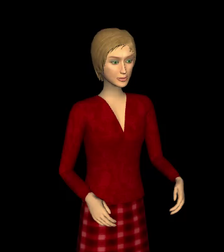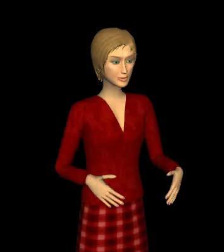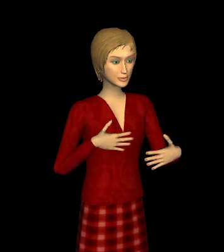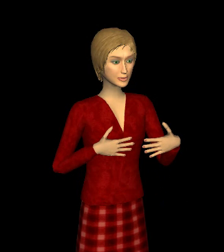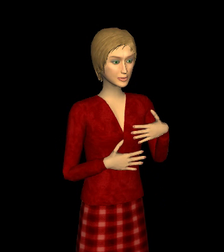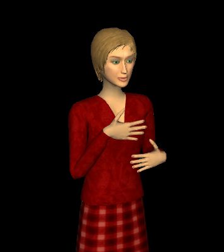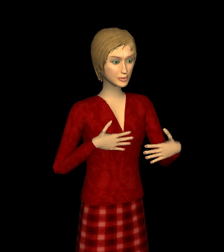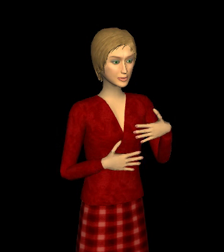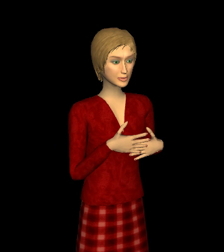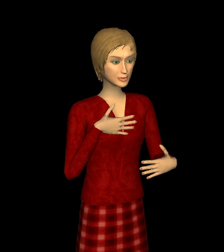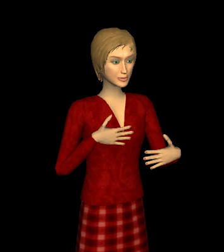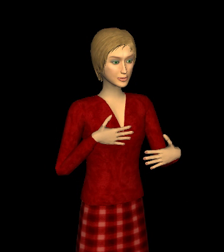متعب